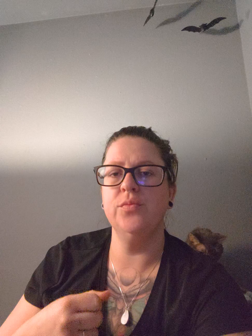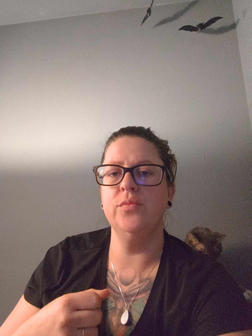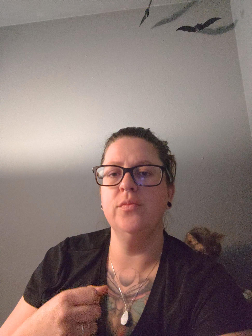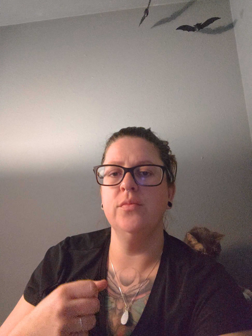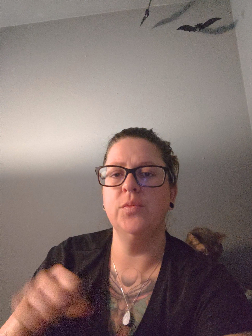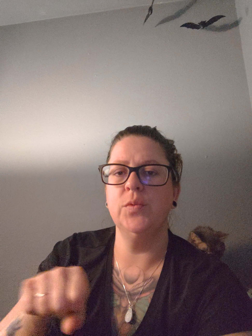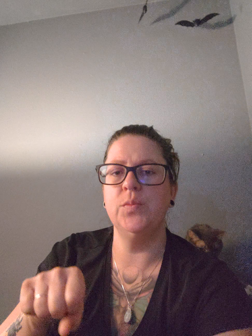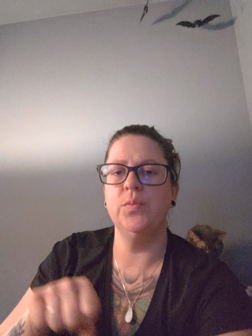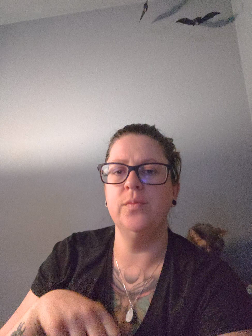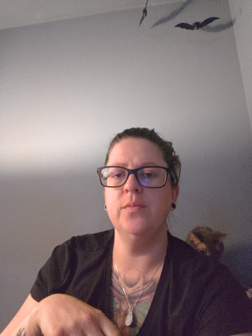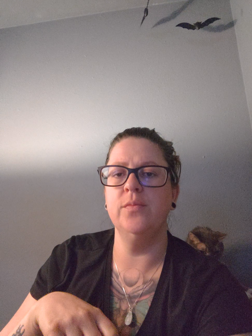shoe